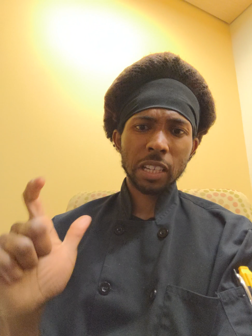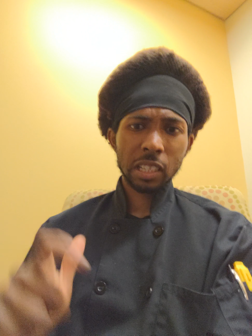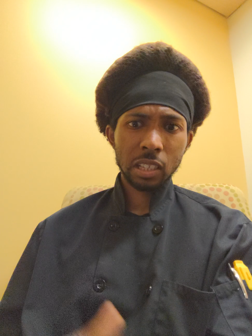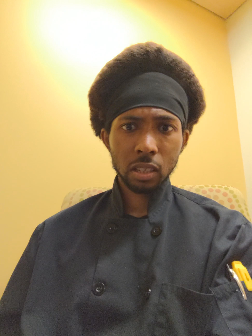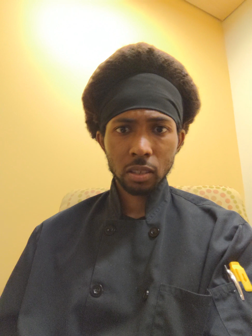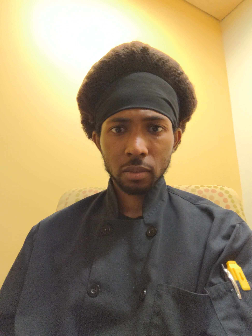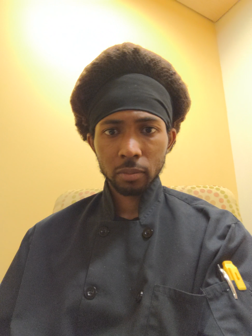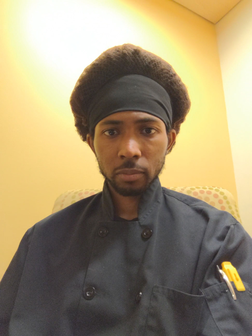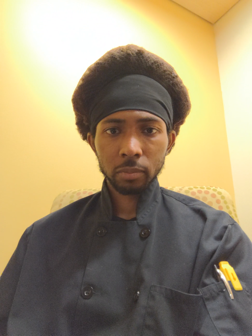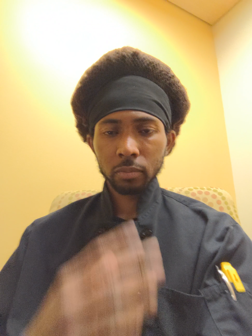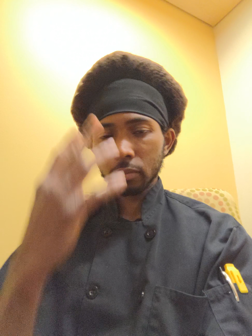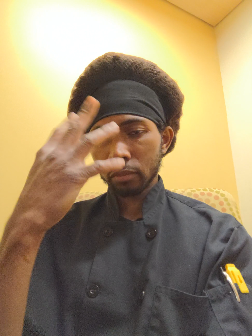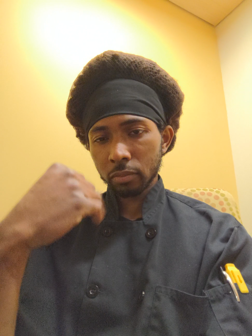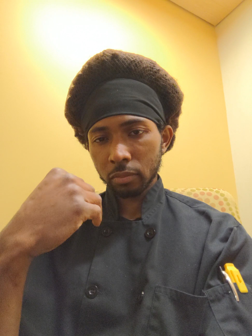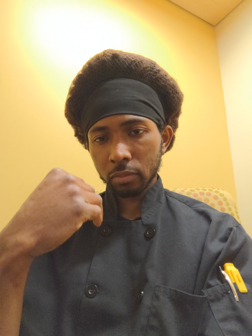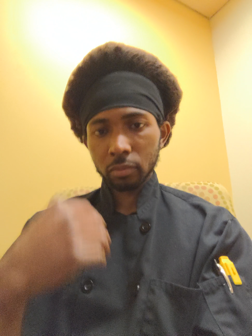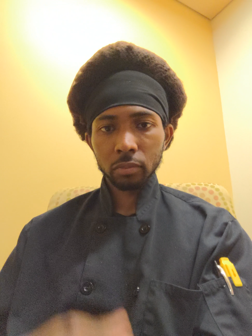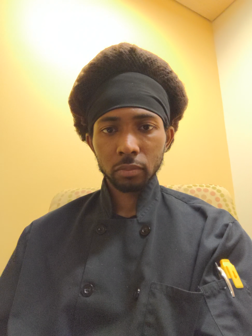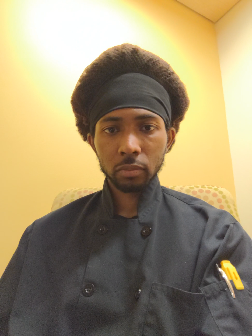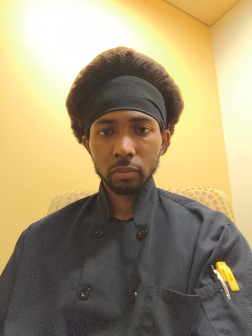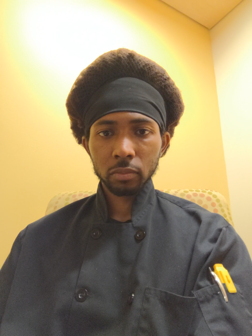asleep